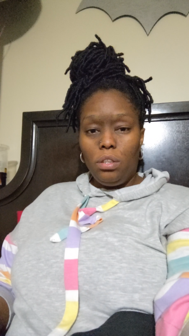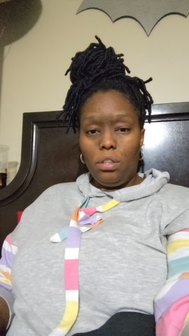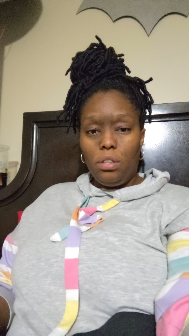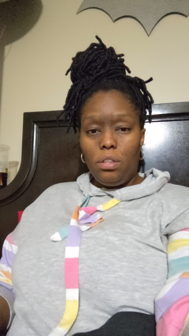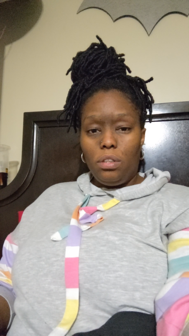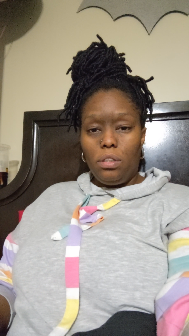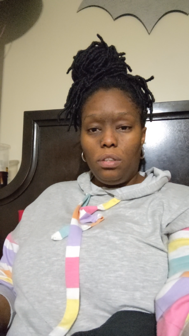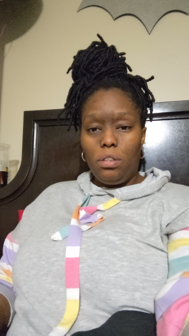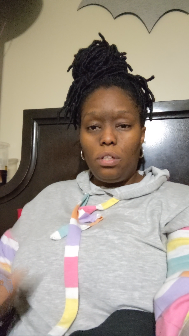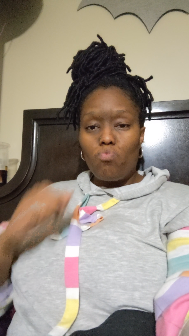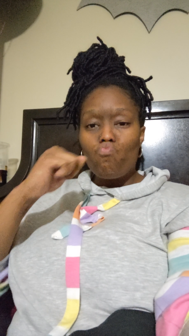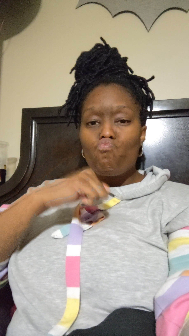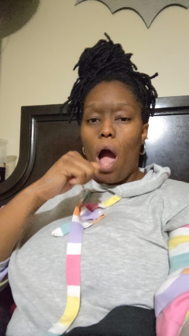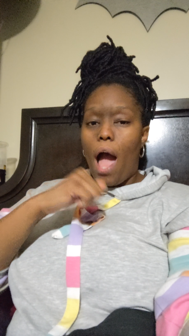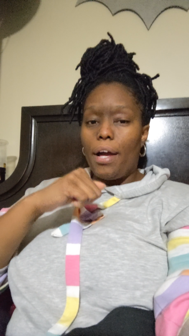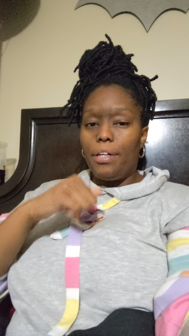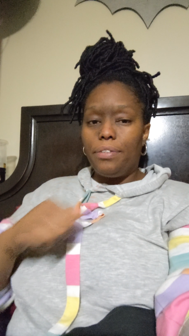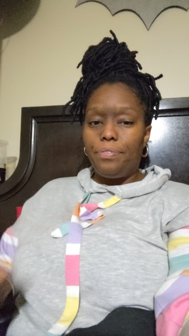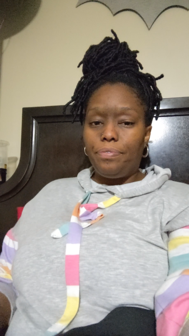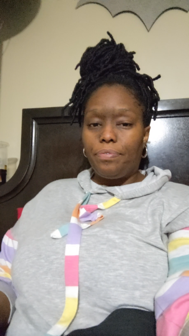rock